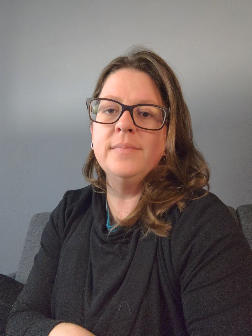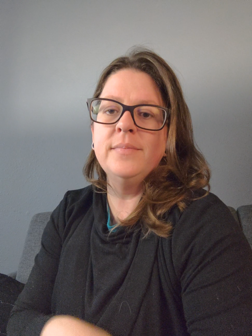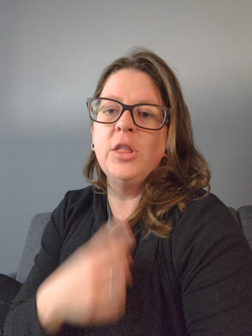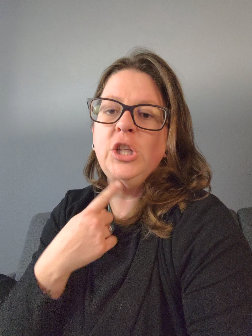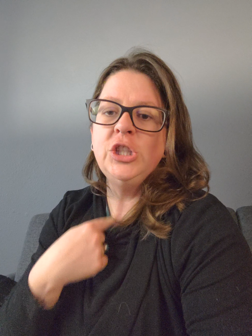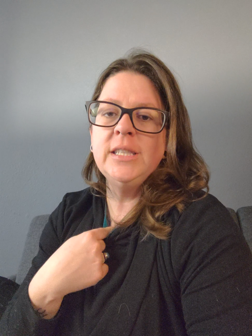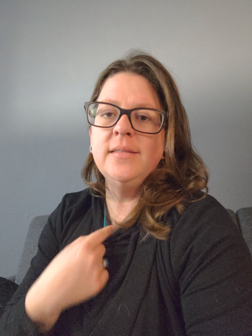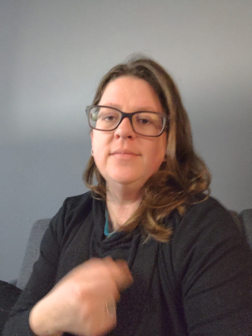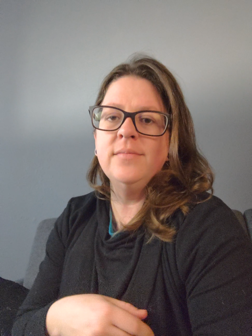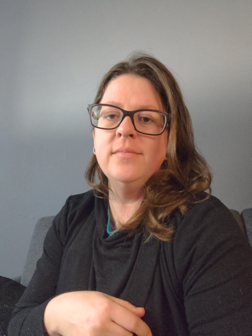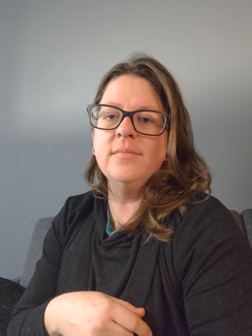thirsty